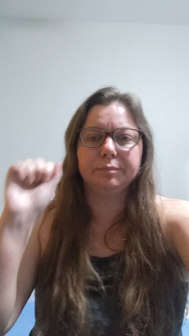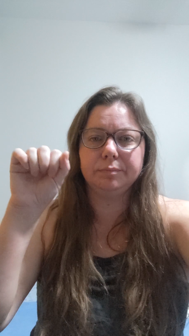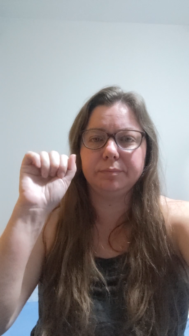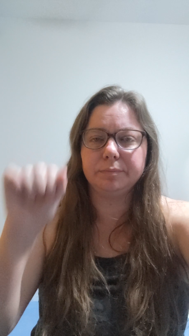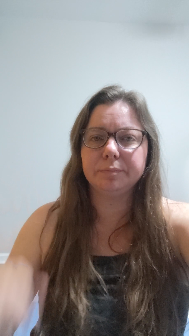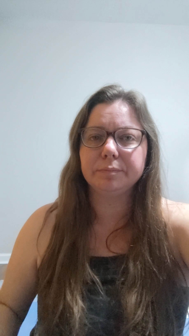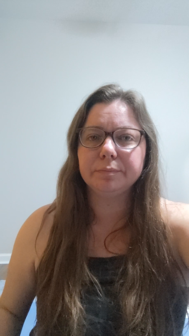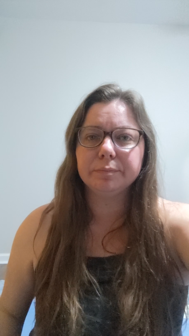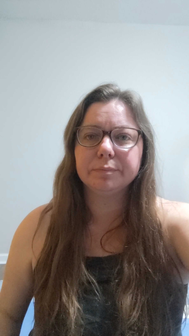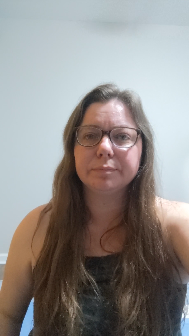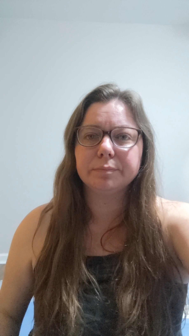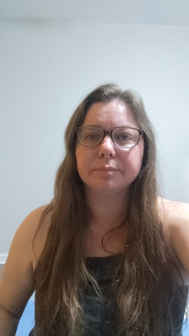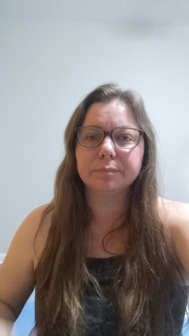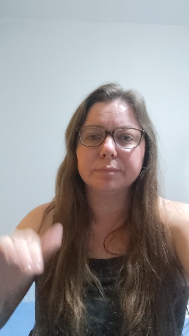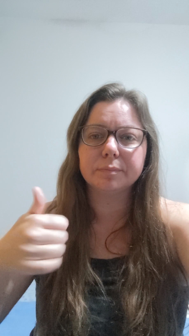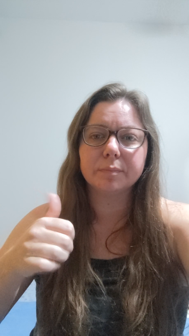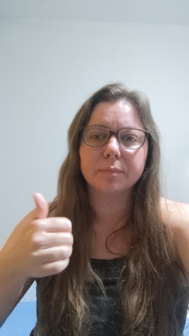how